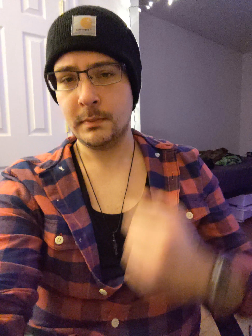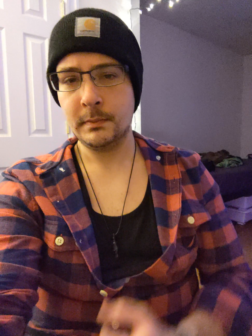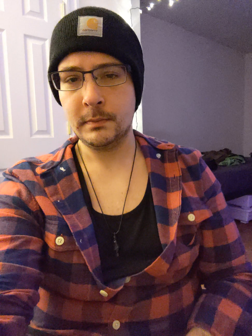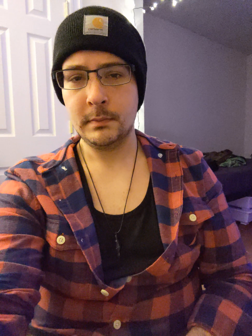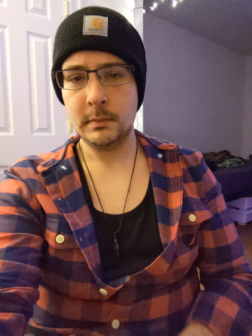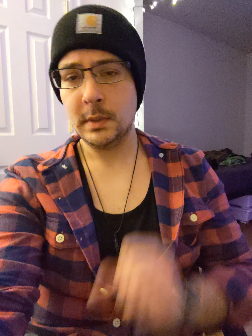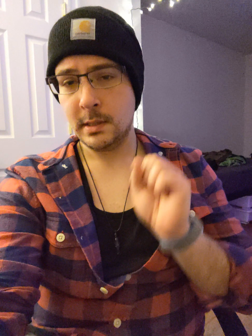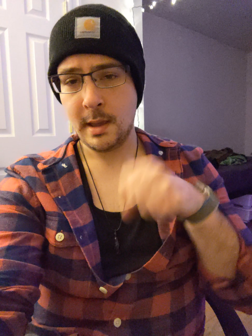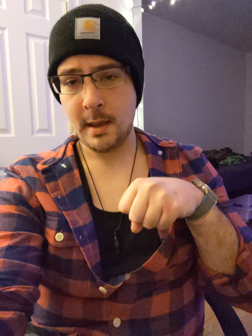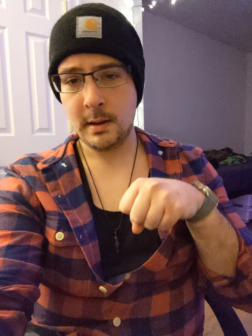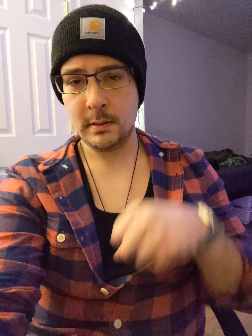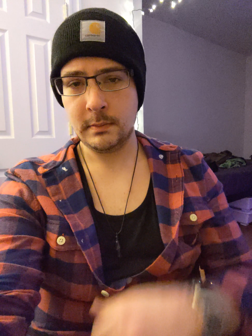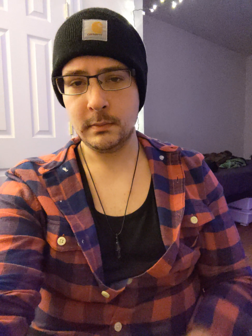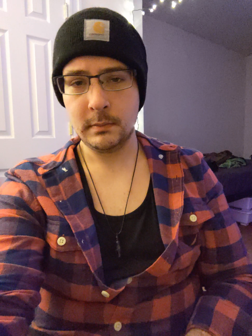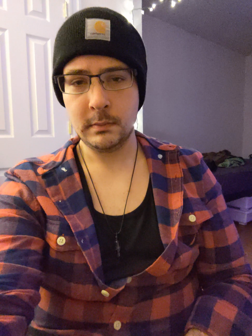can